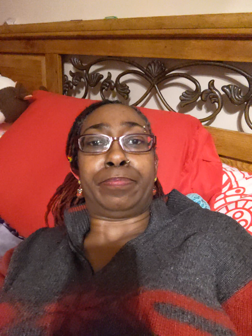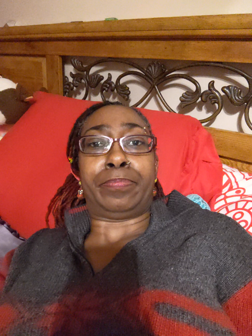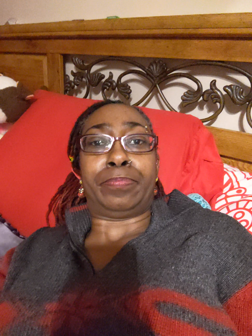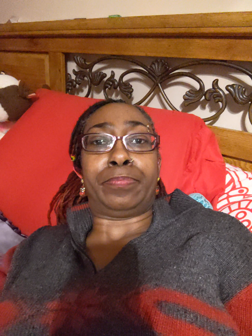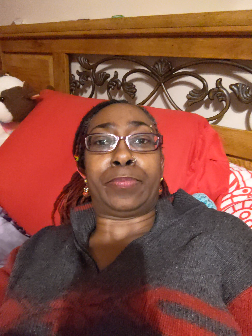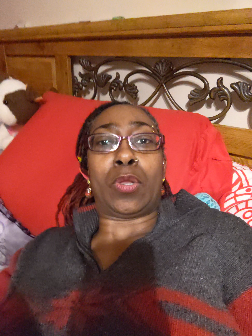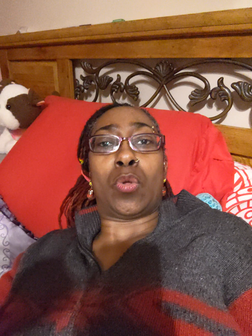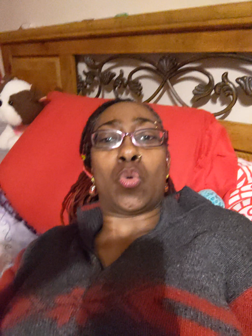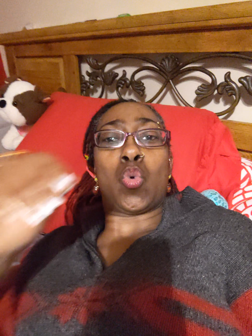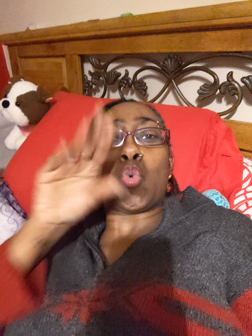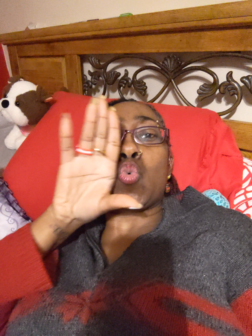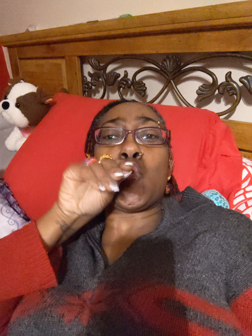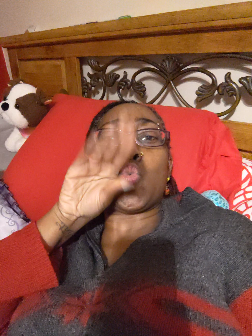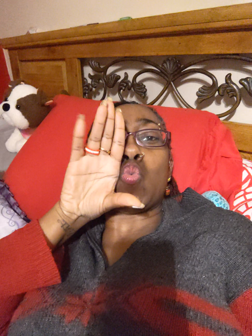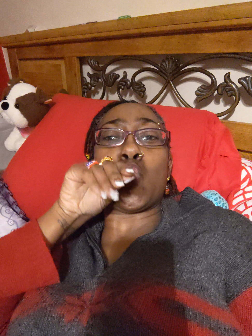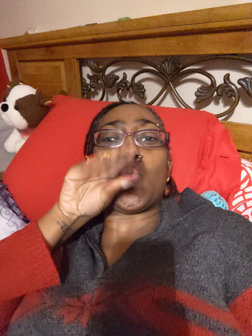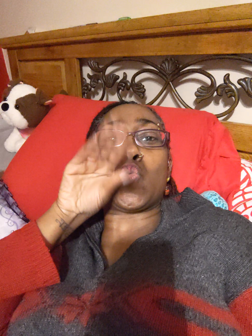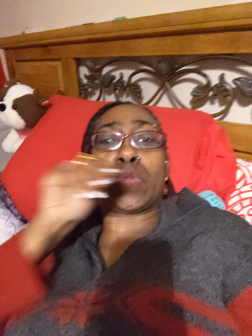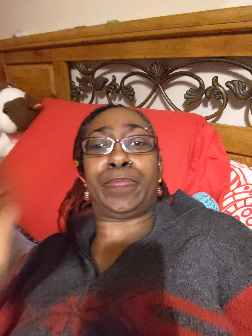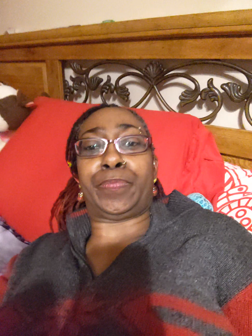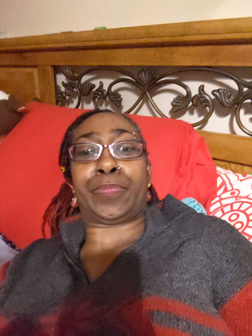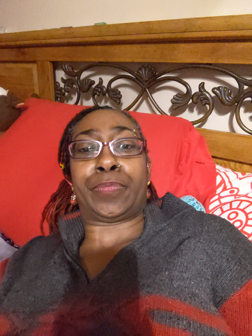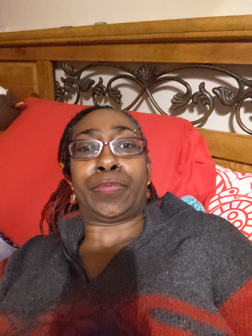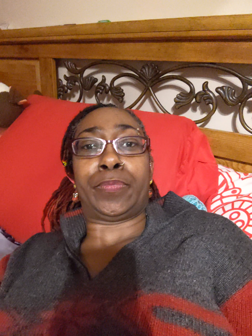goose